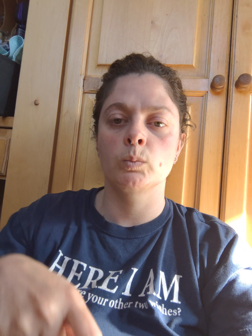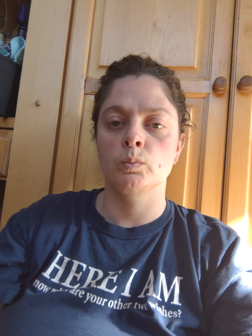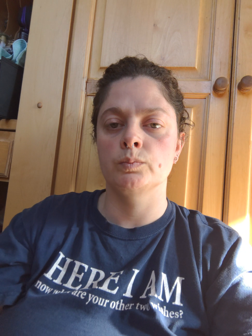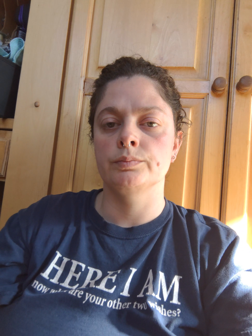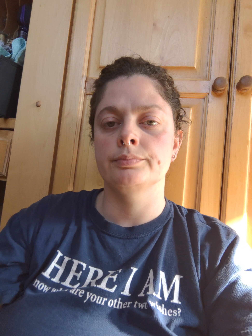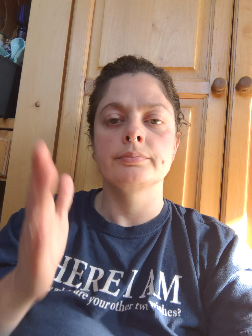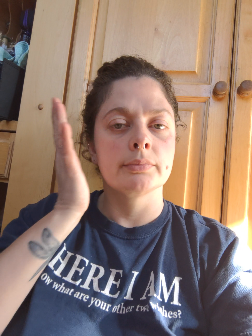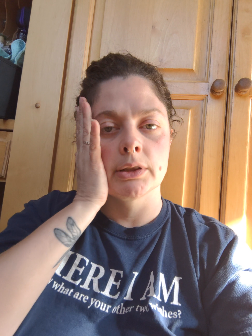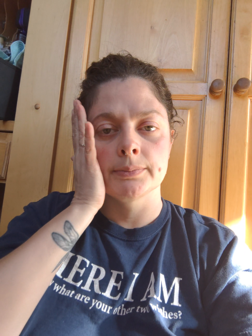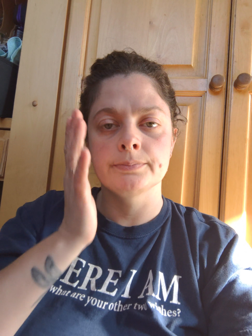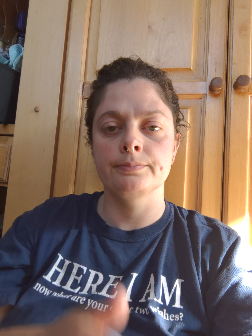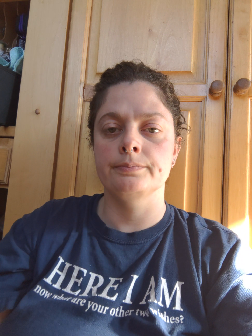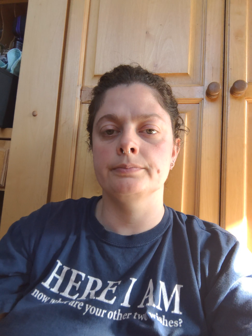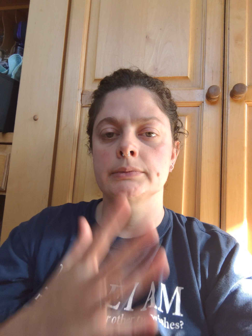bed